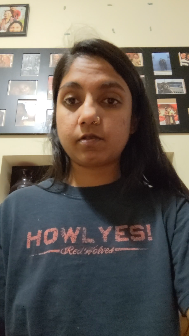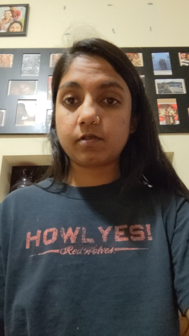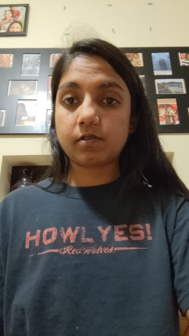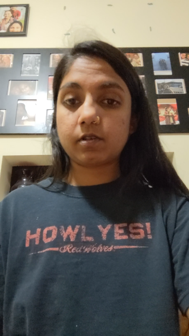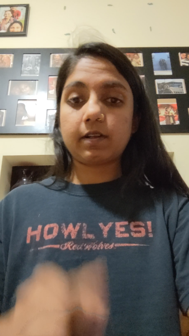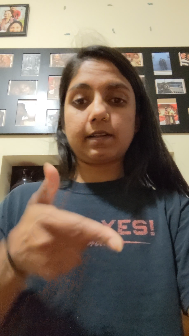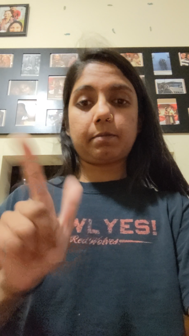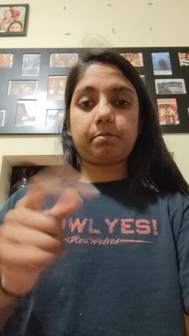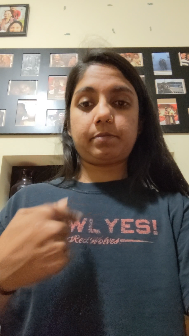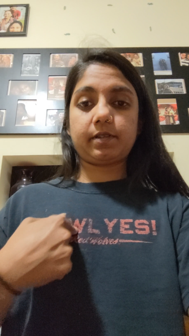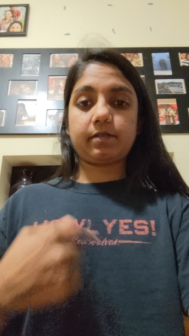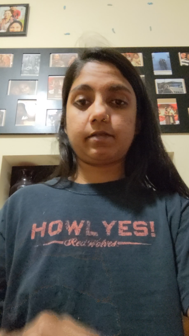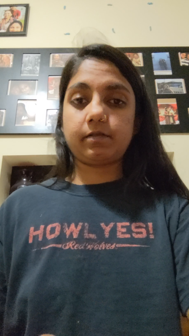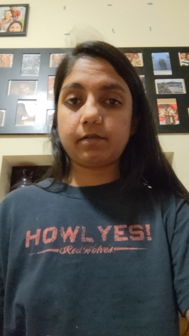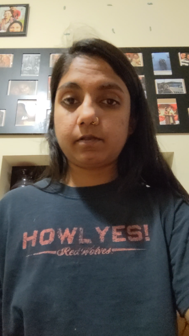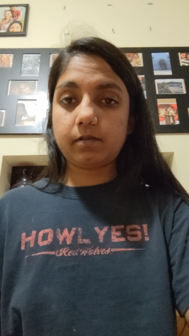let me